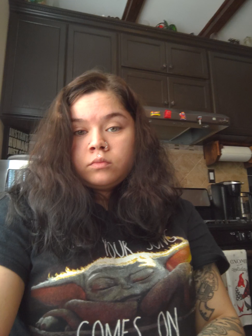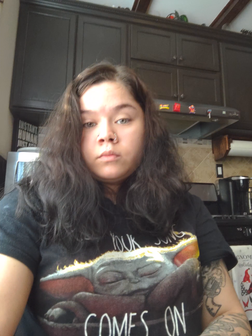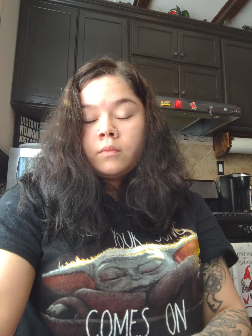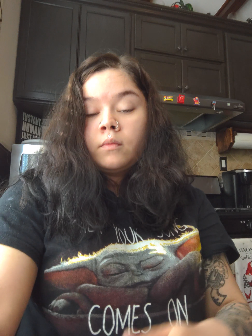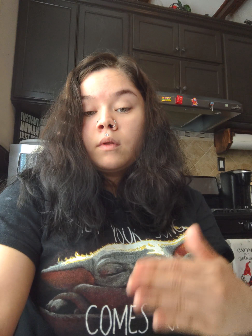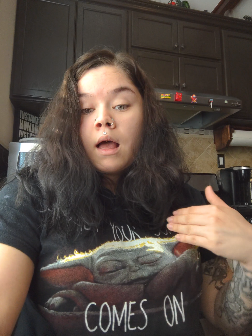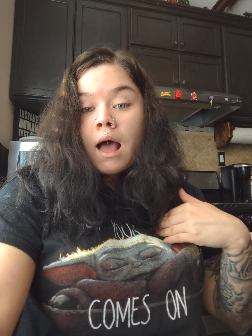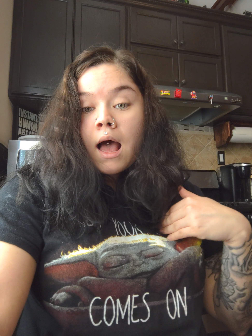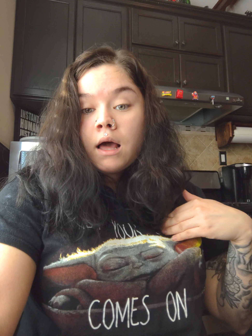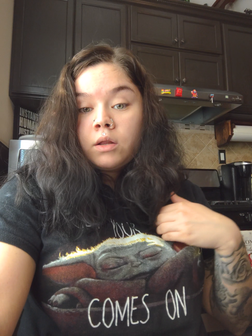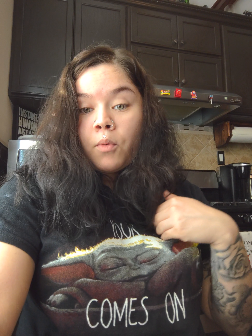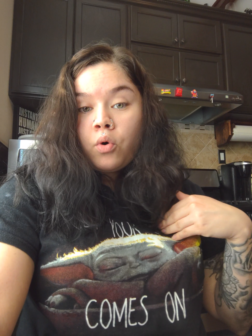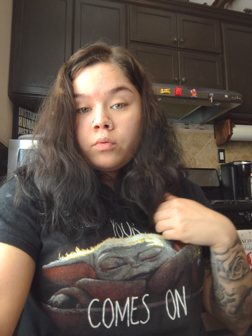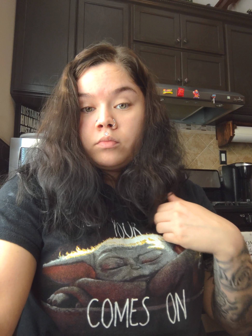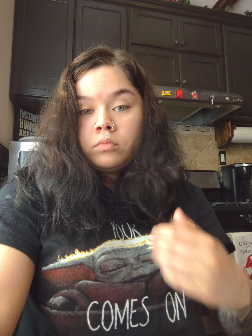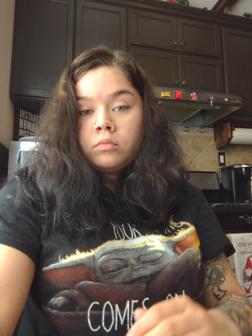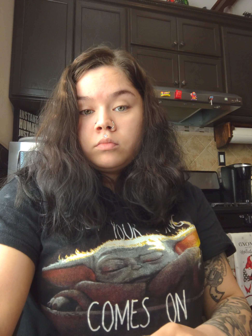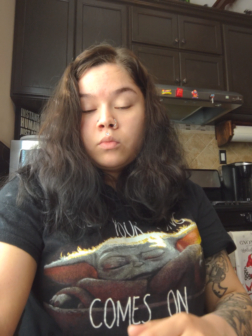animal